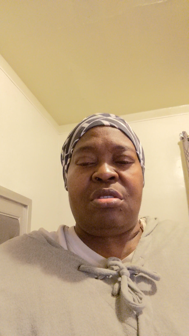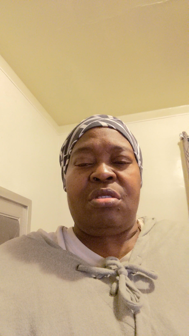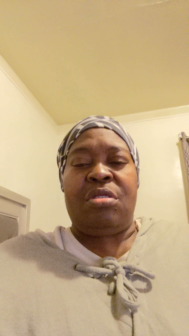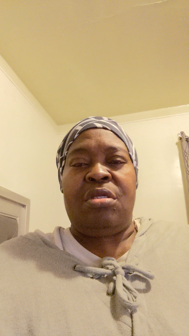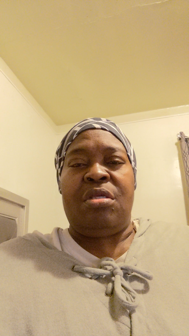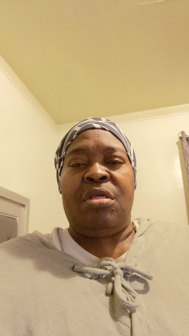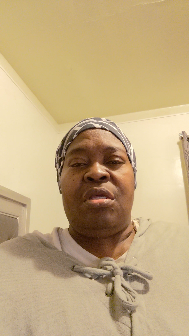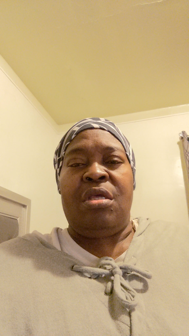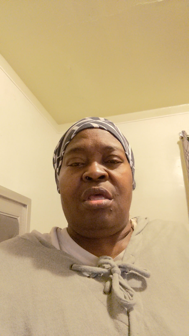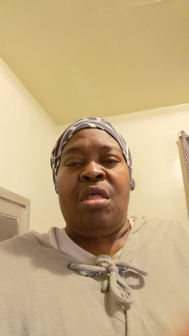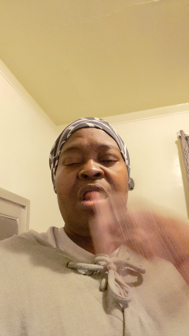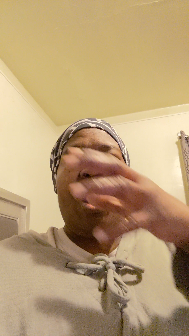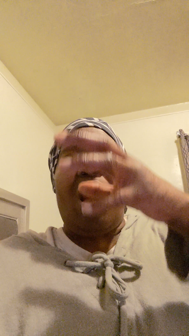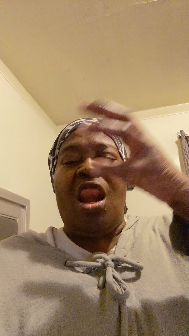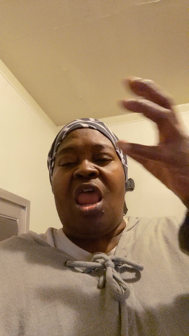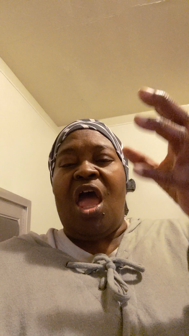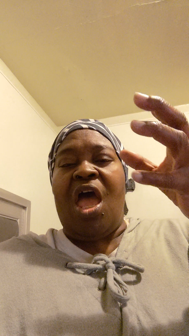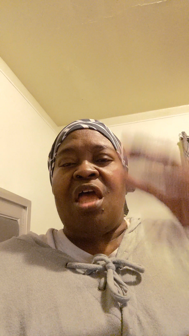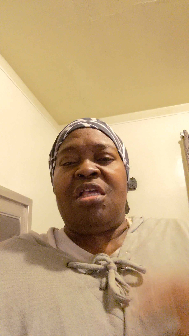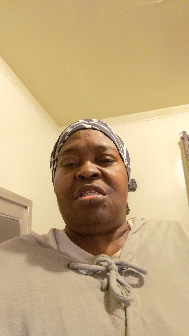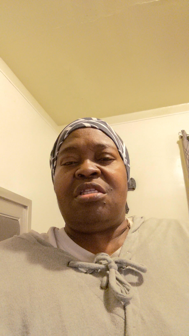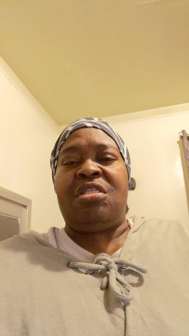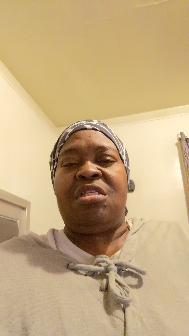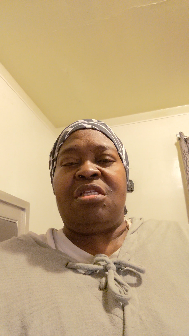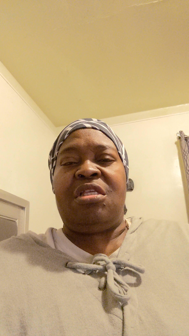a lot